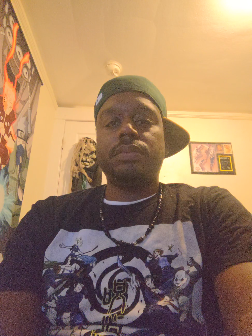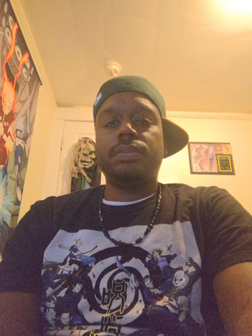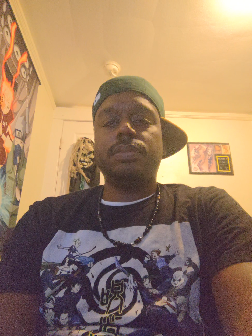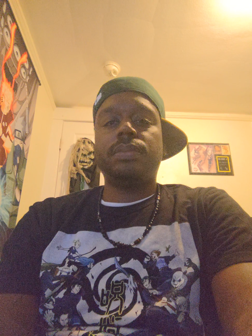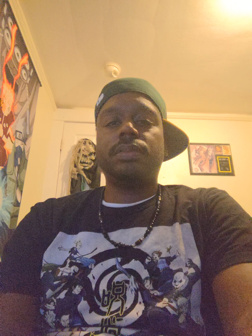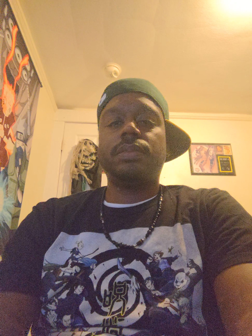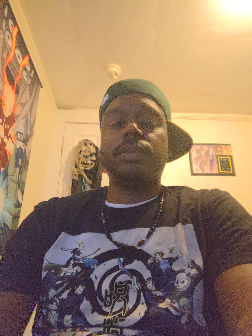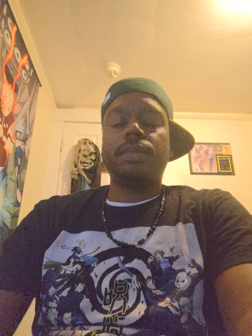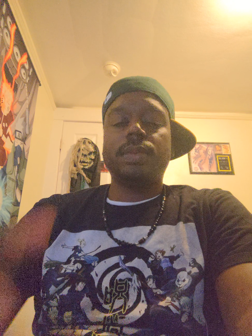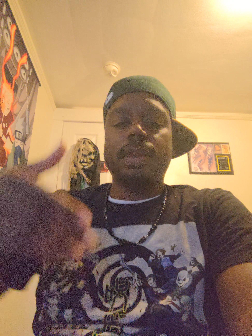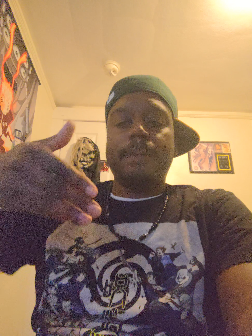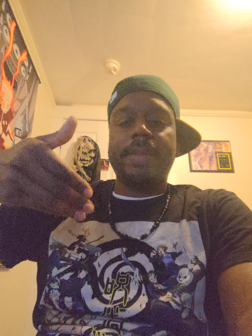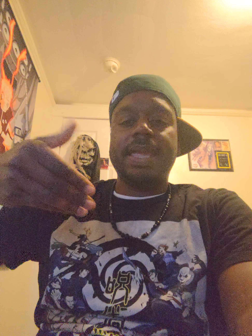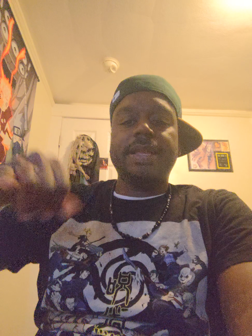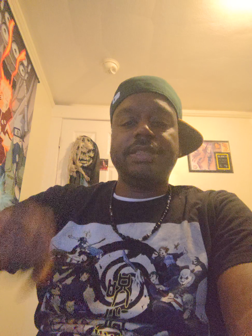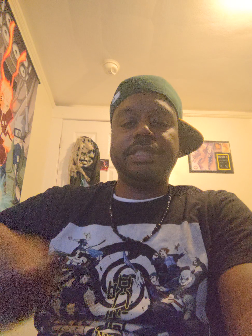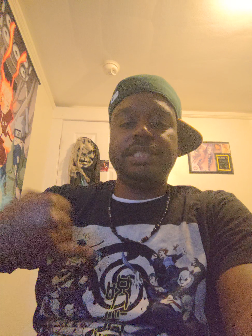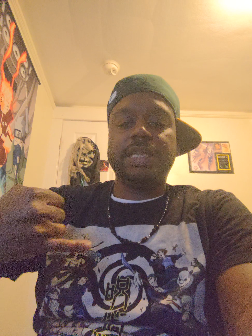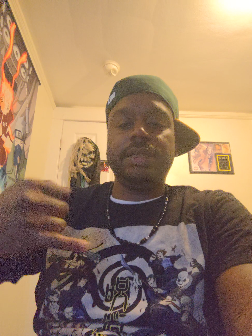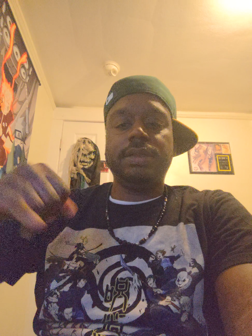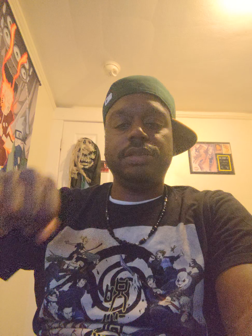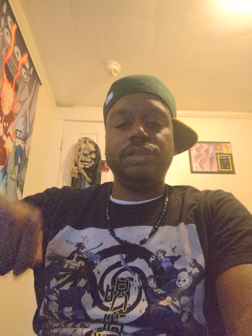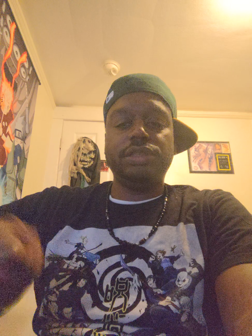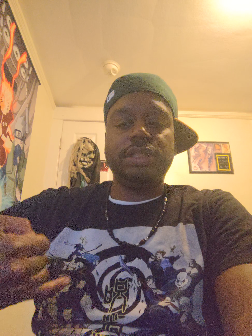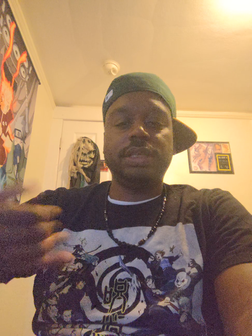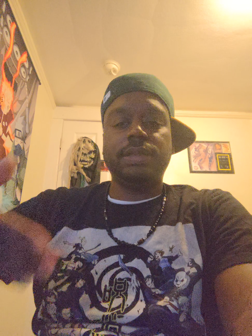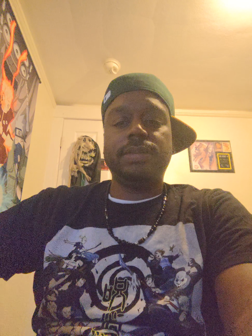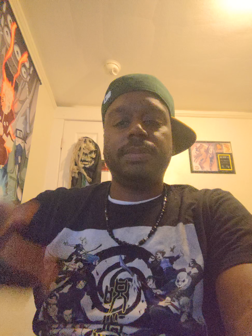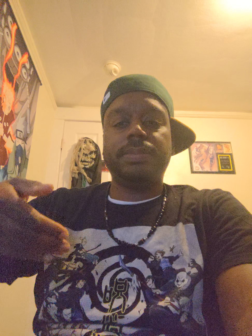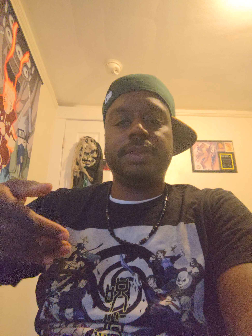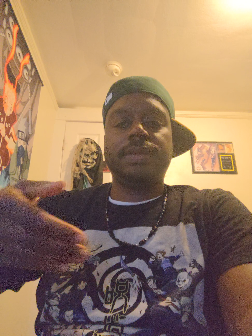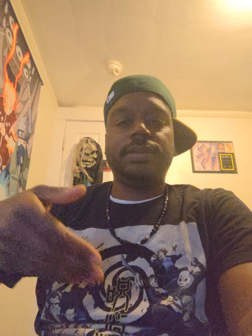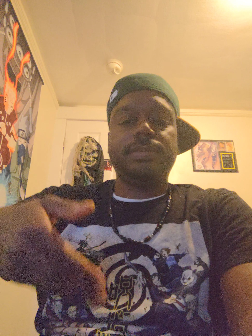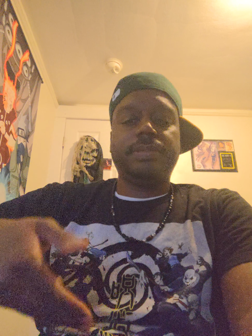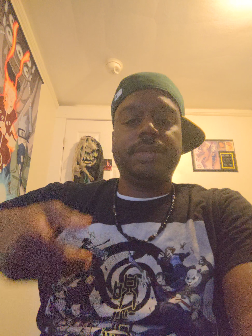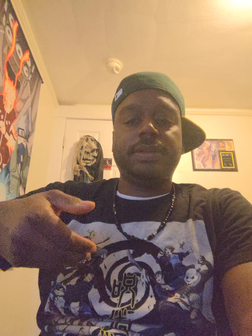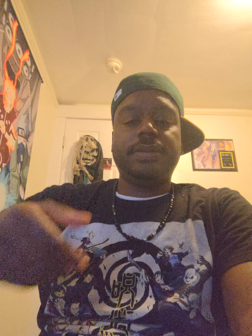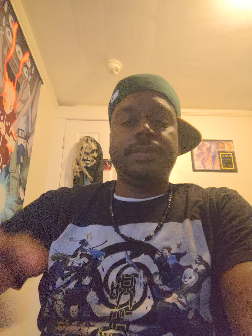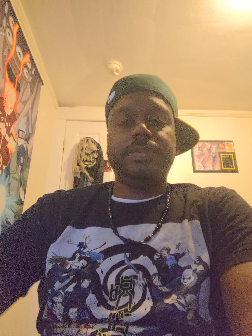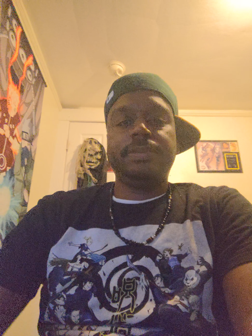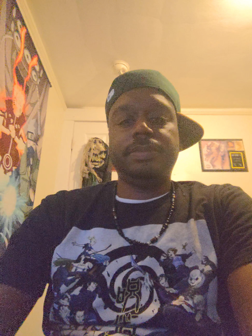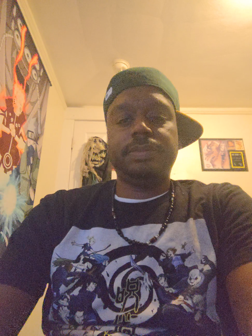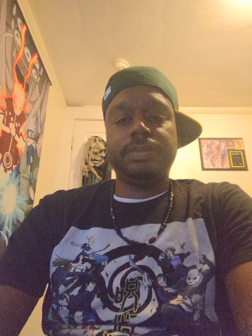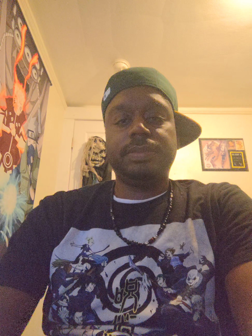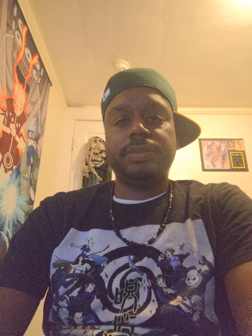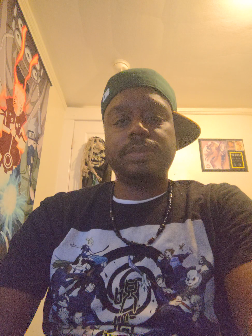jeans